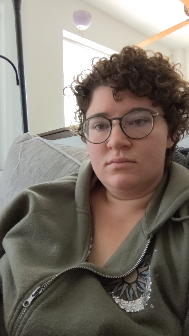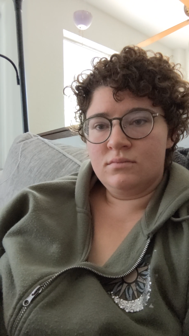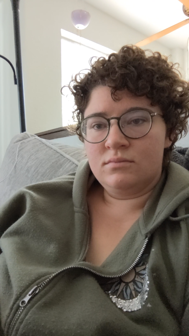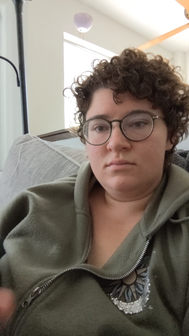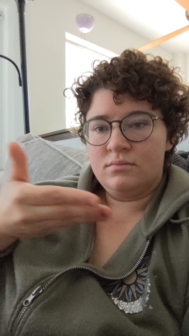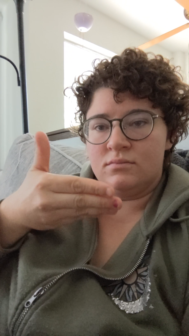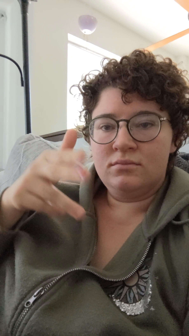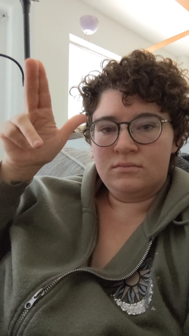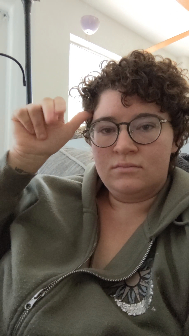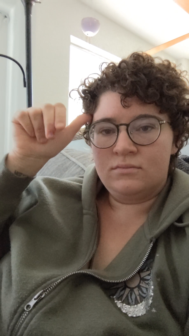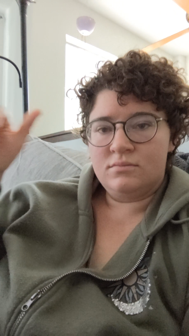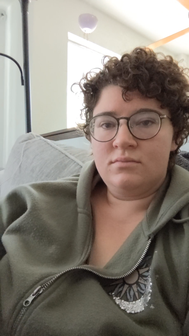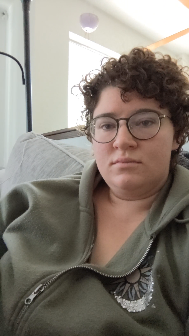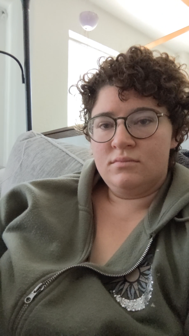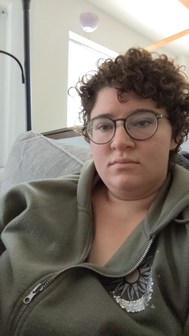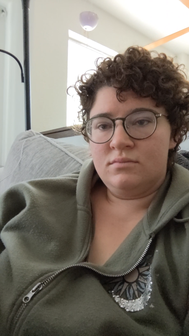pony